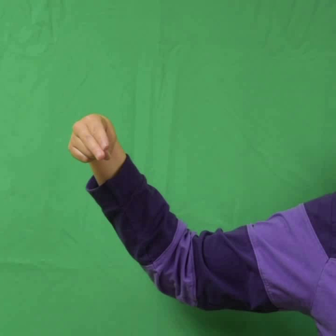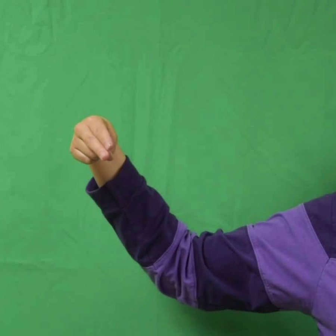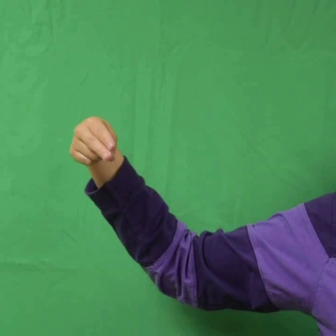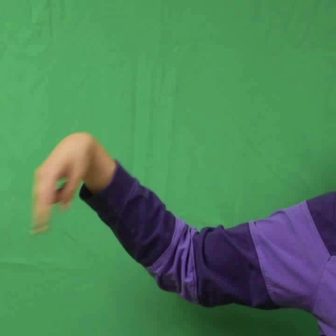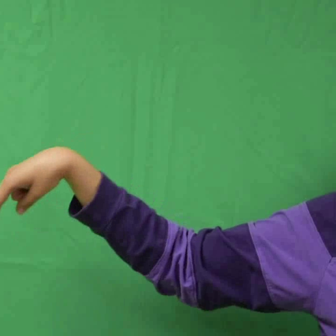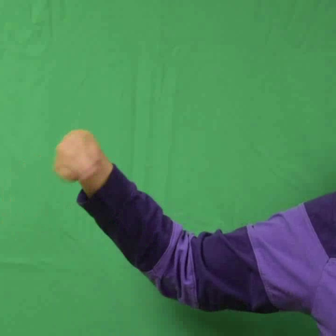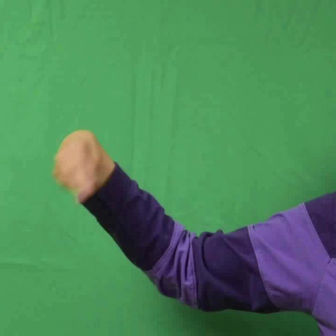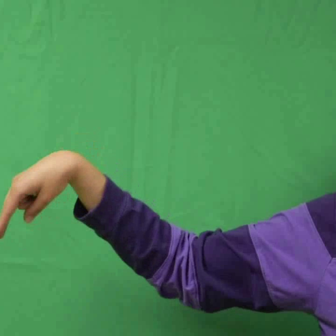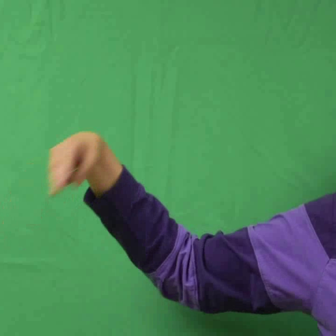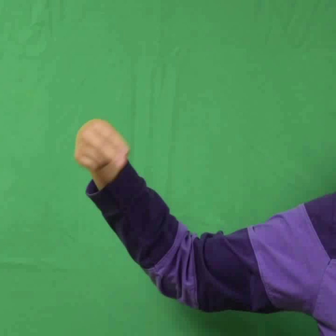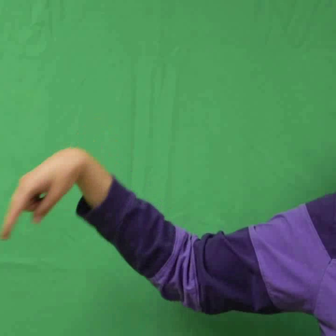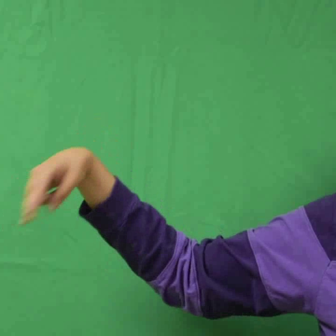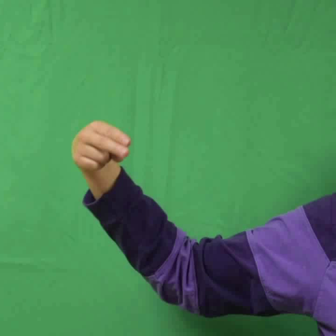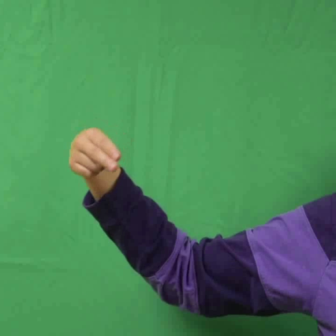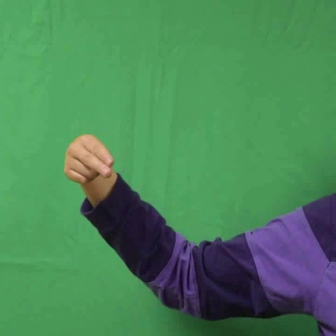Ñ